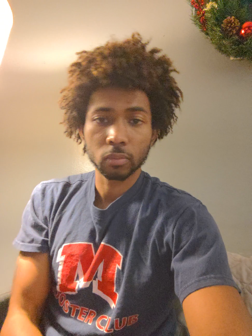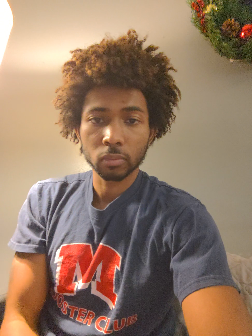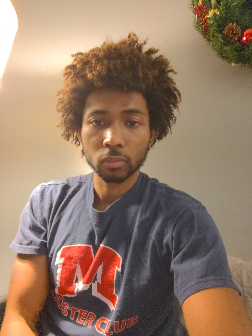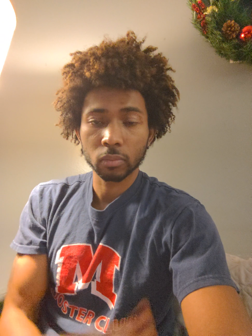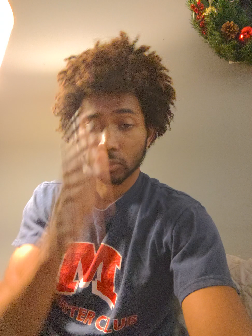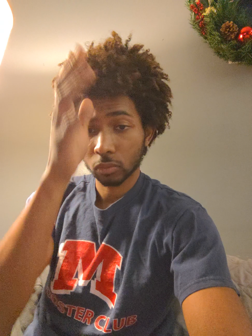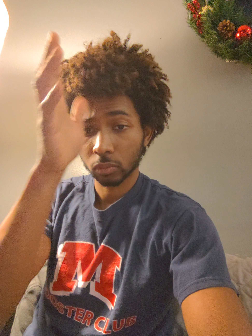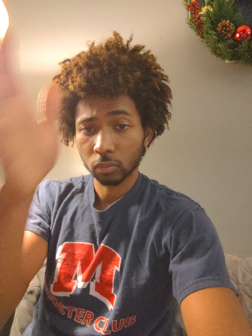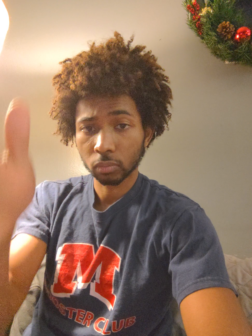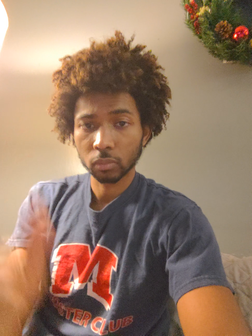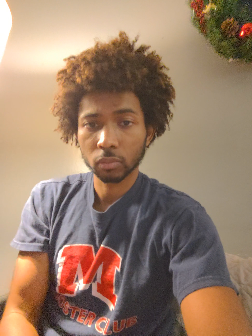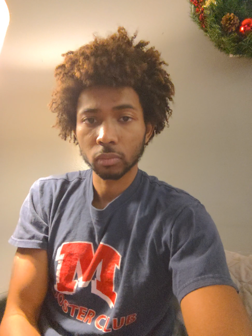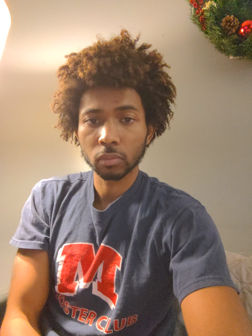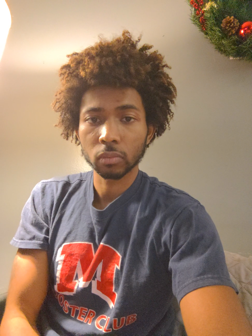grandpa